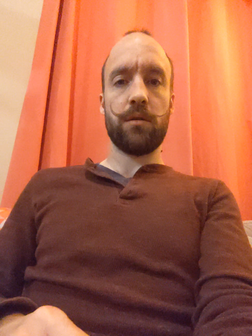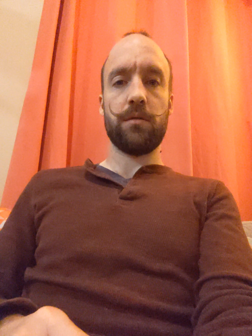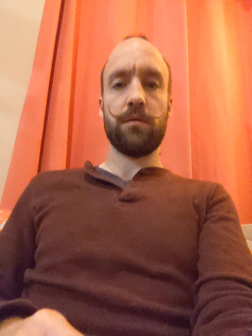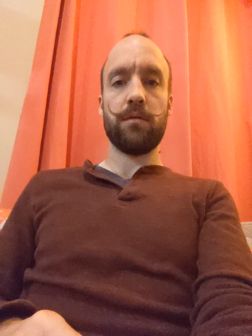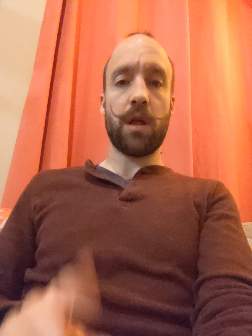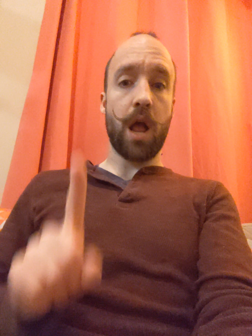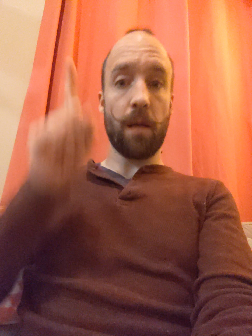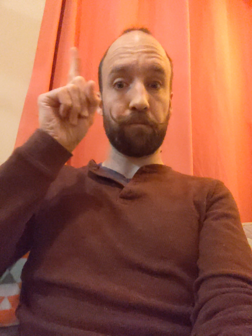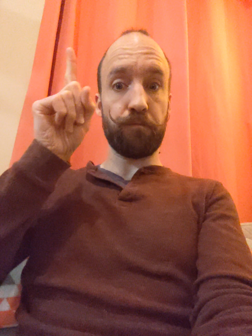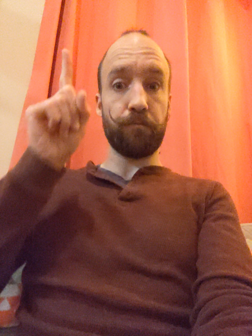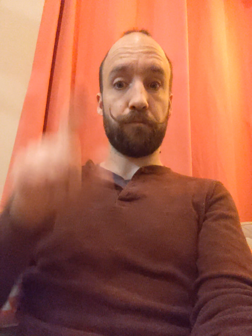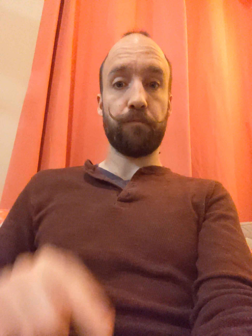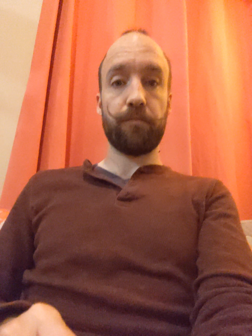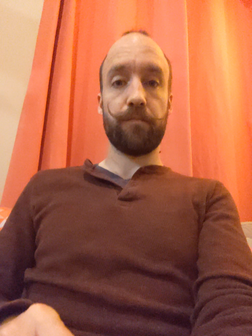up